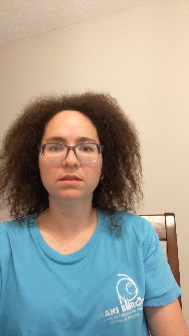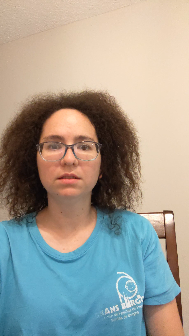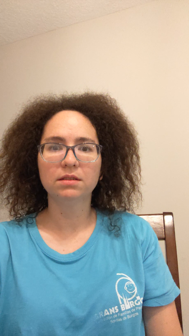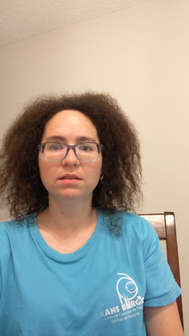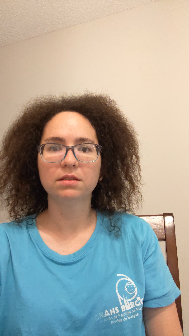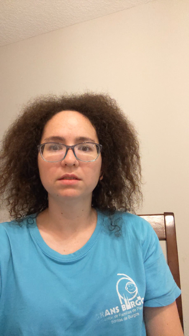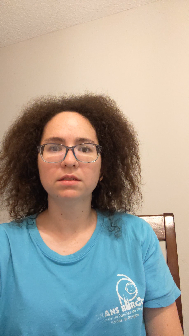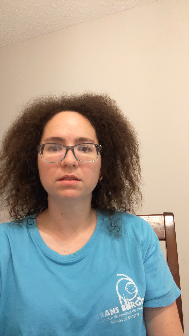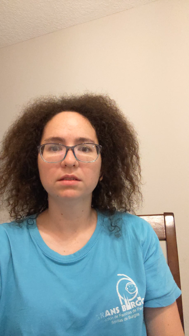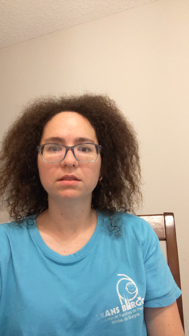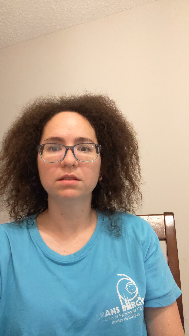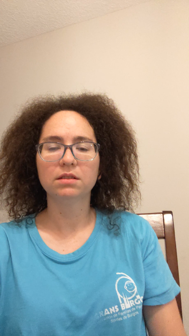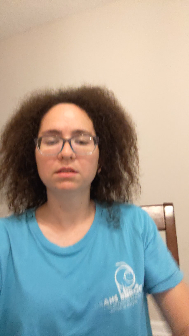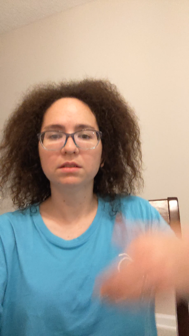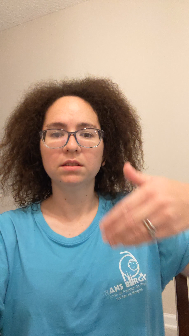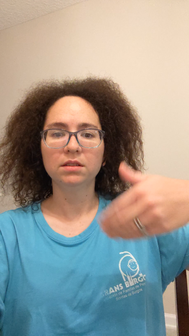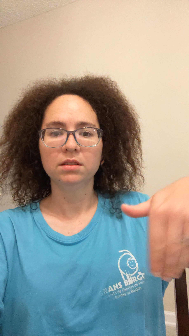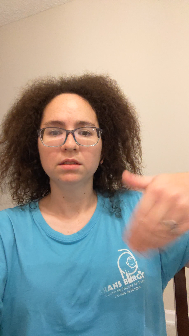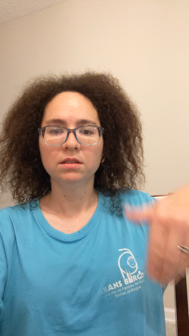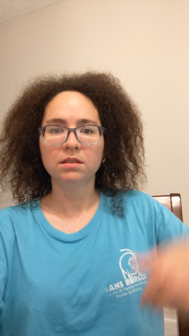shorts